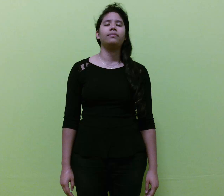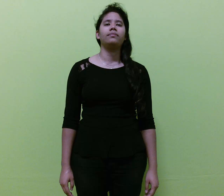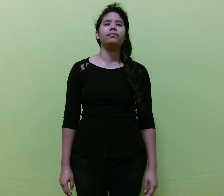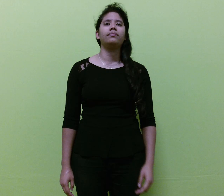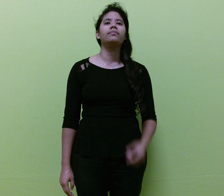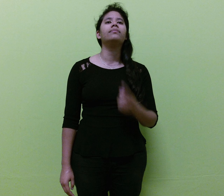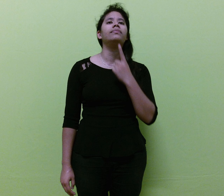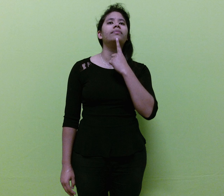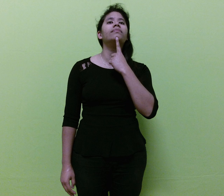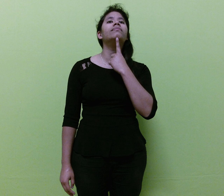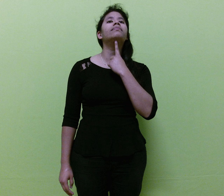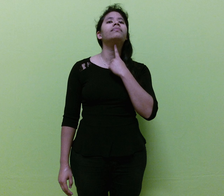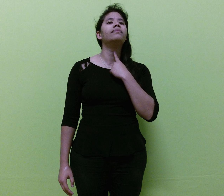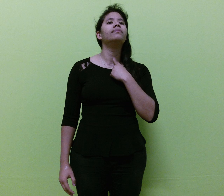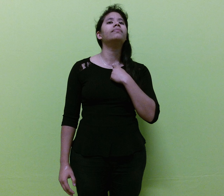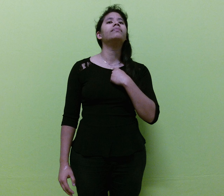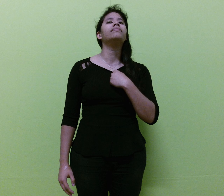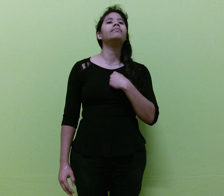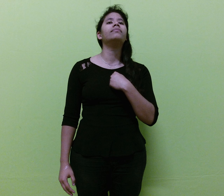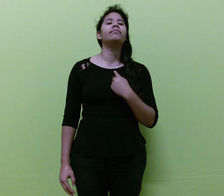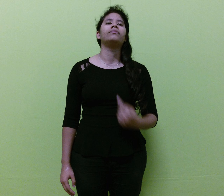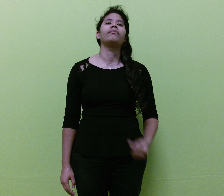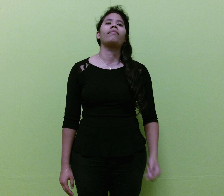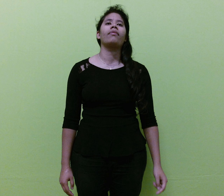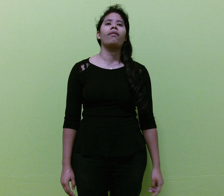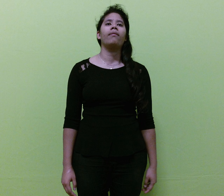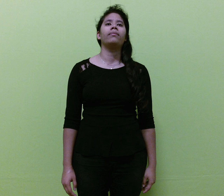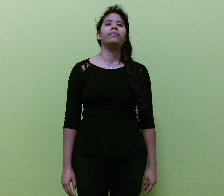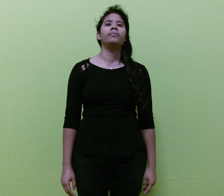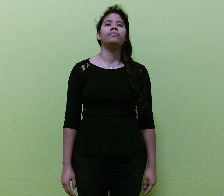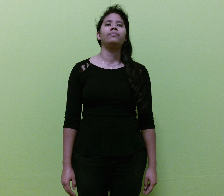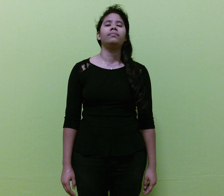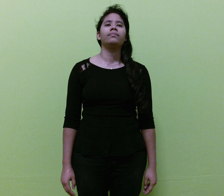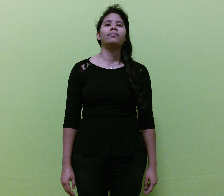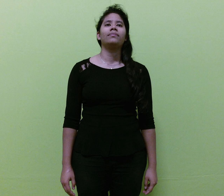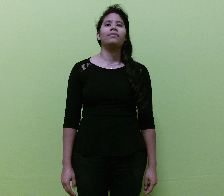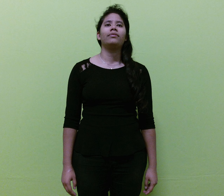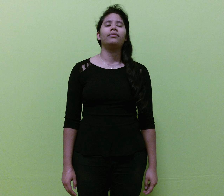vontade